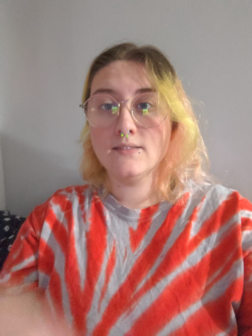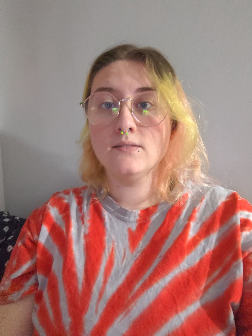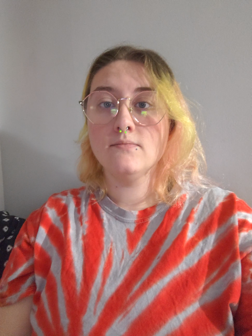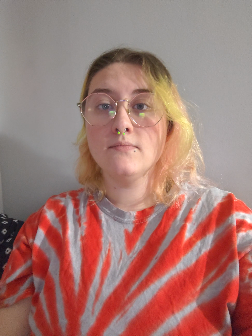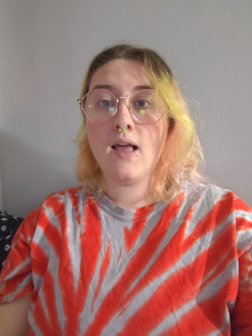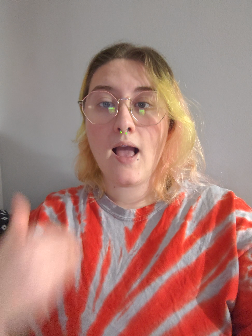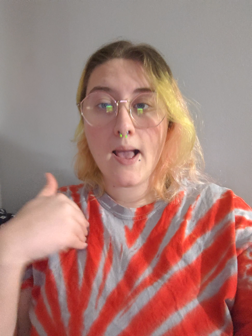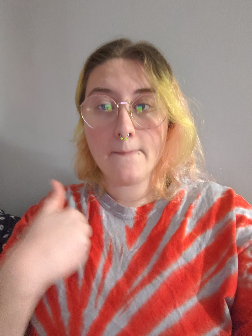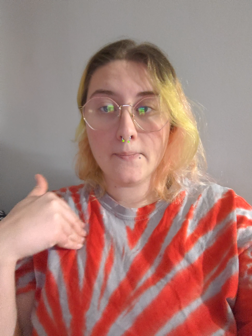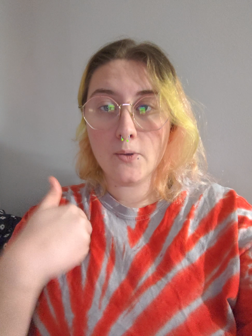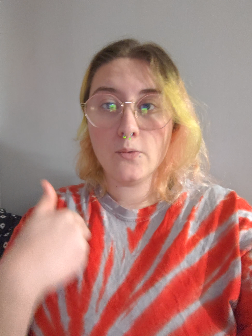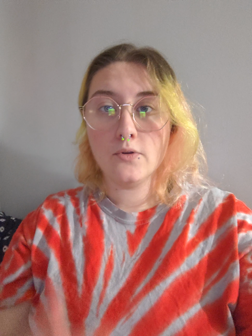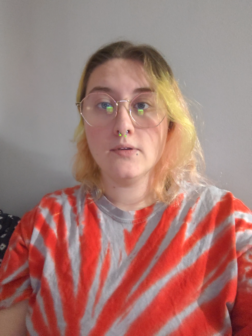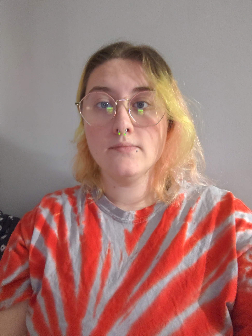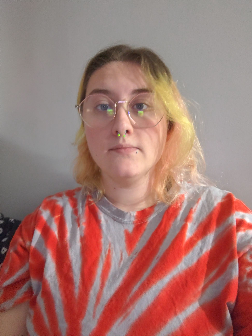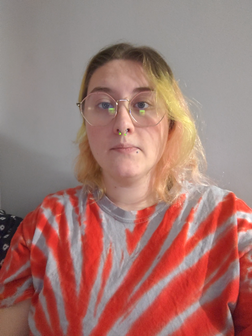animal